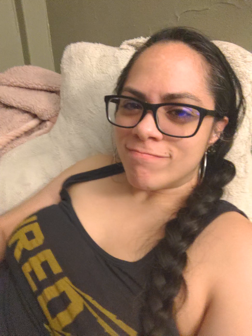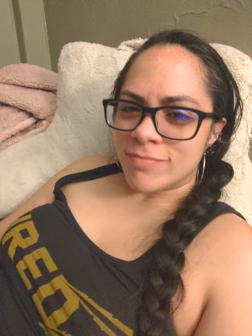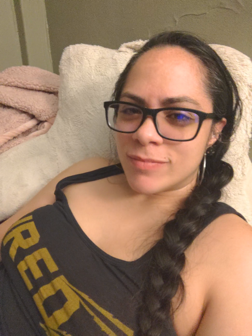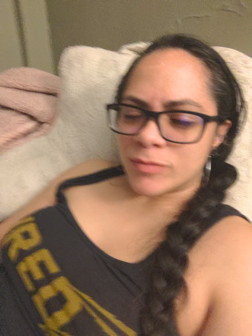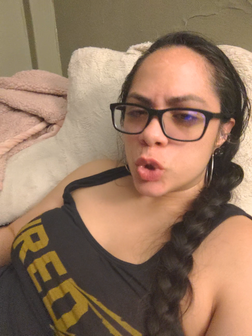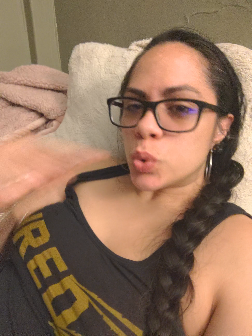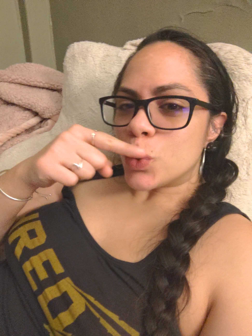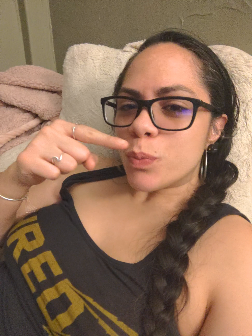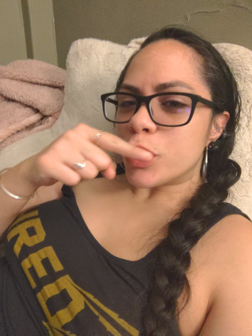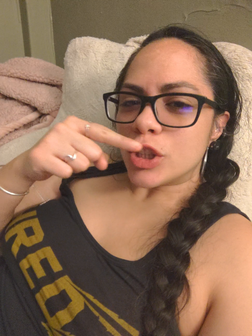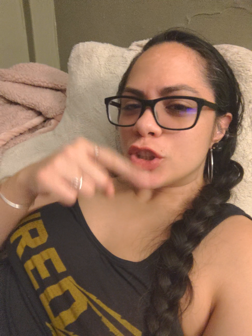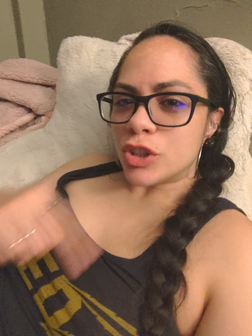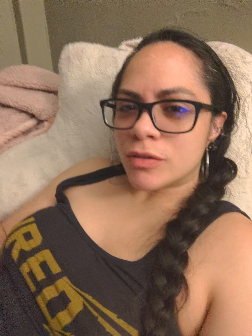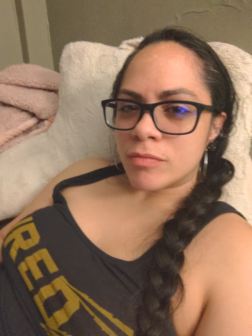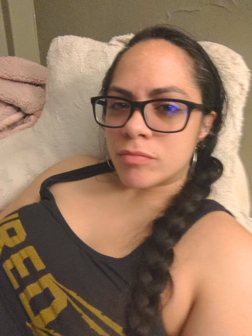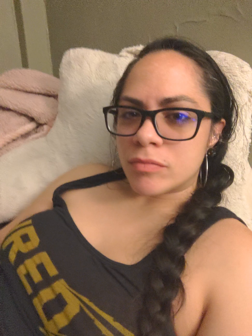toothbrush